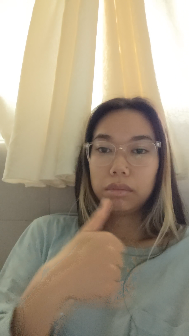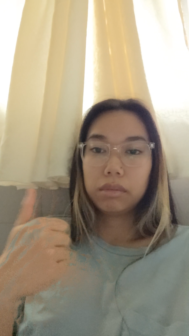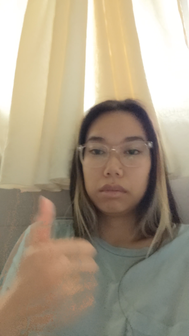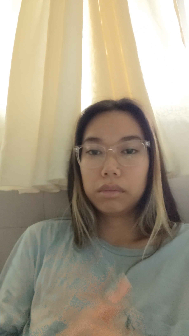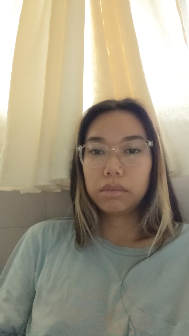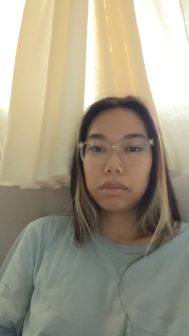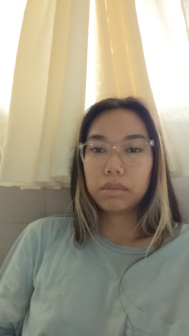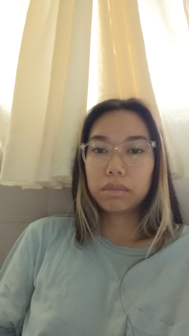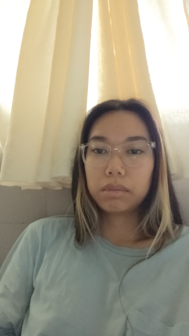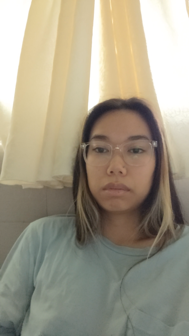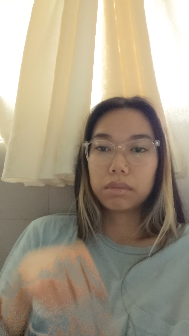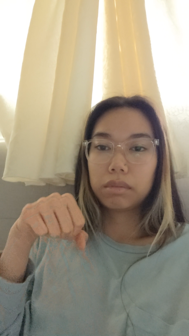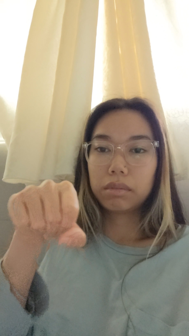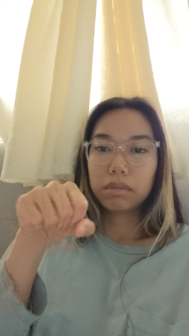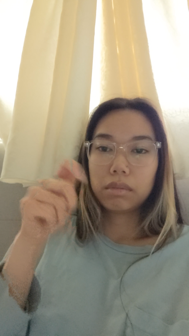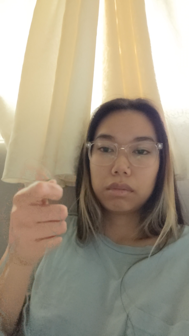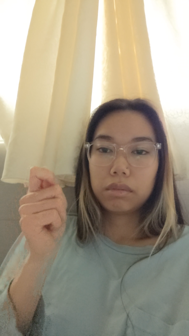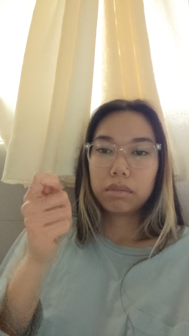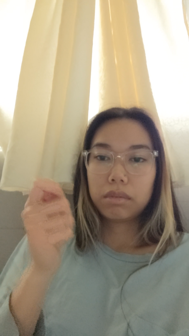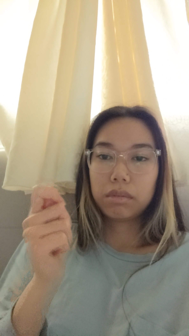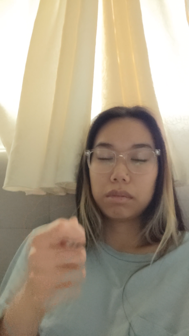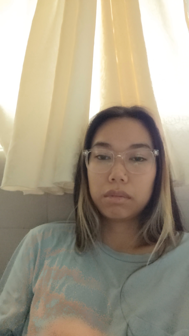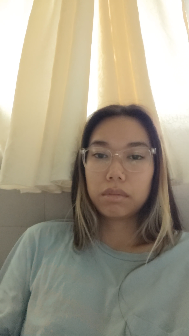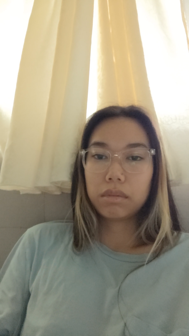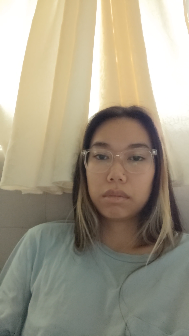cart